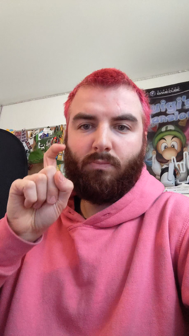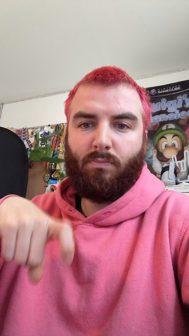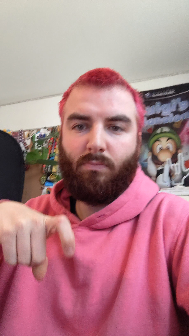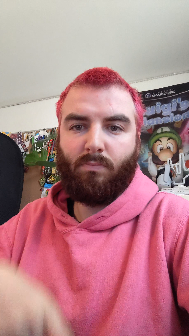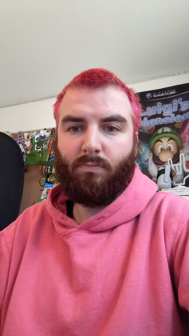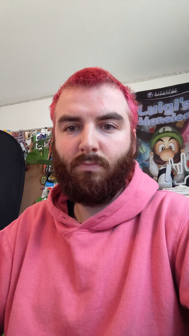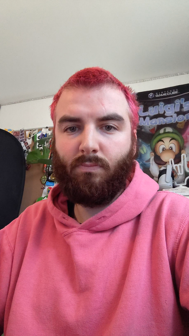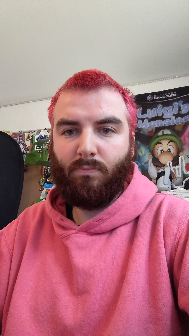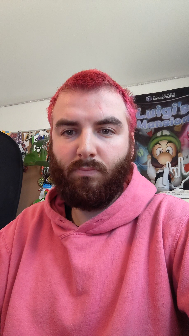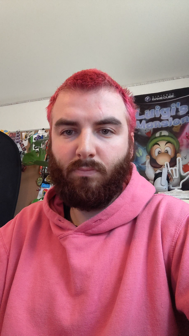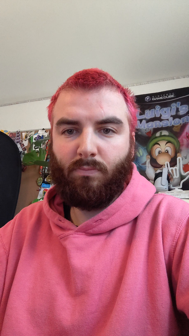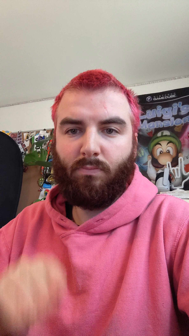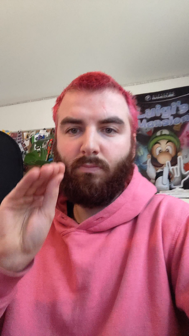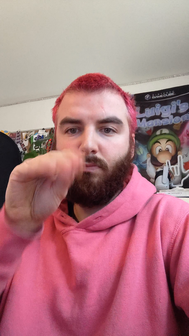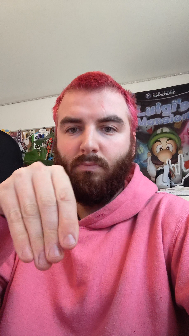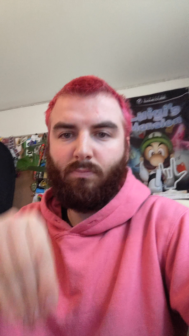put